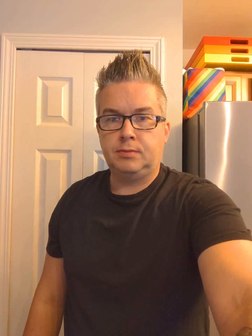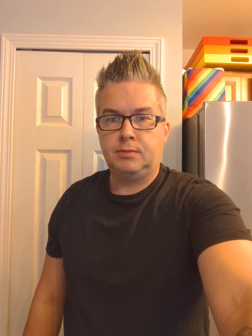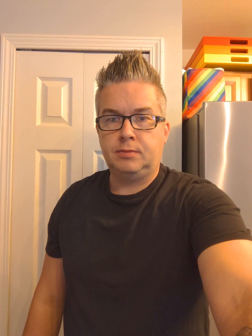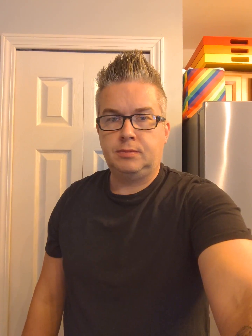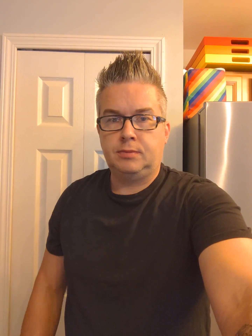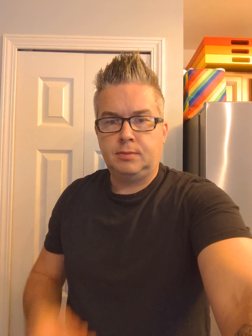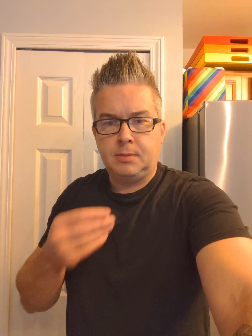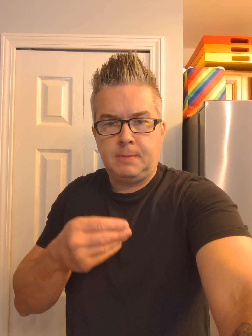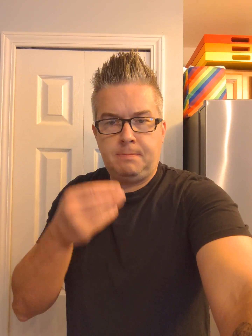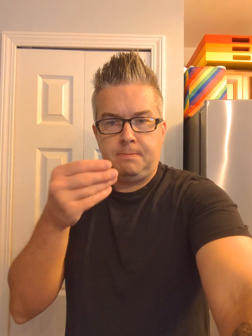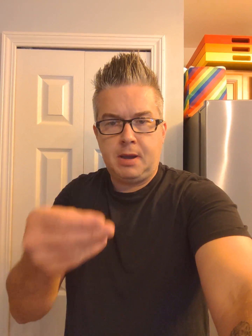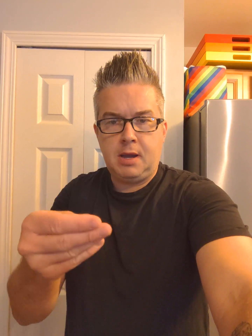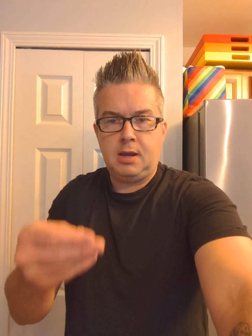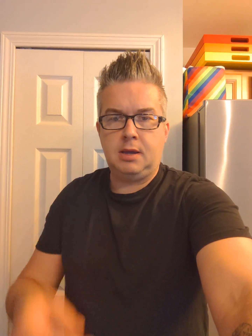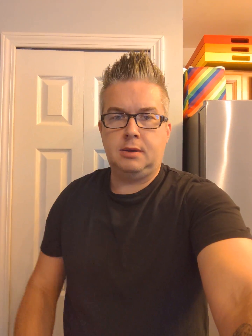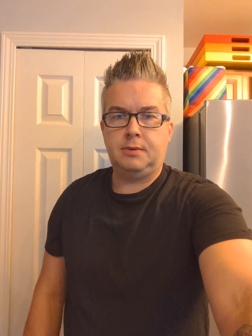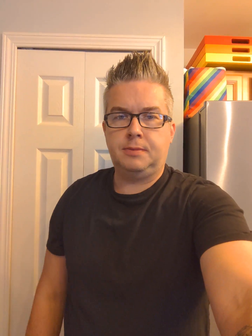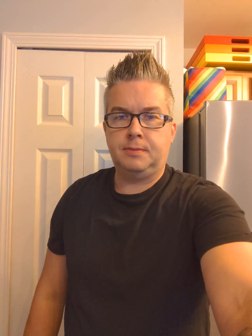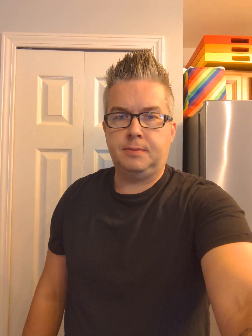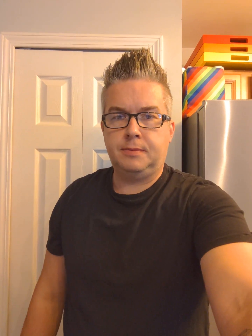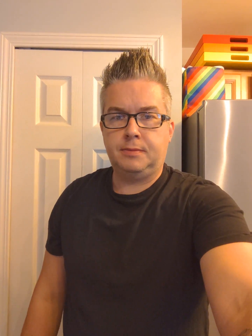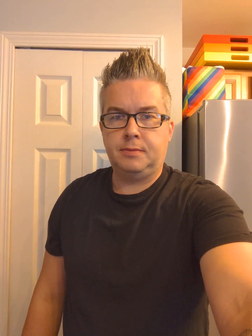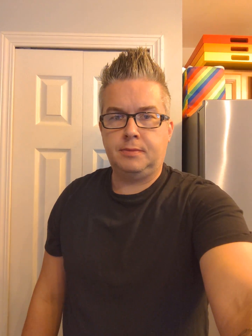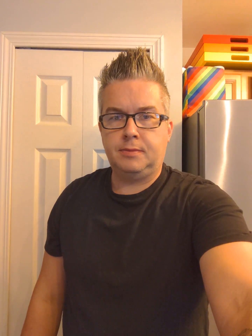buy